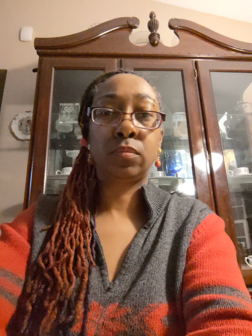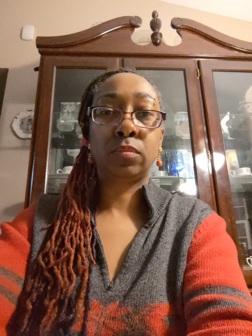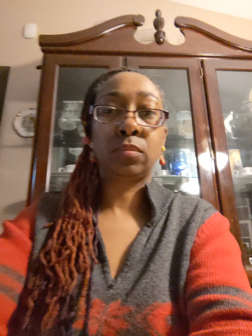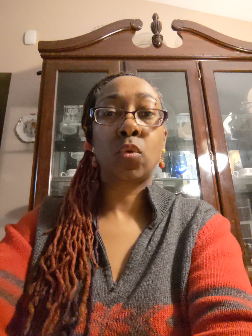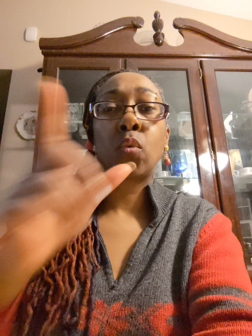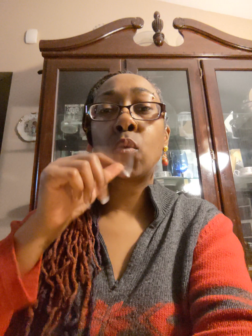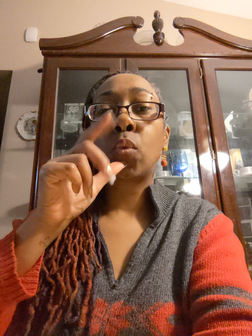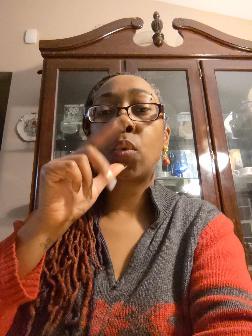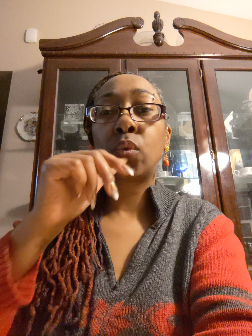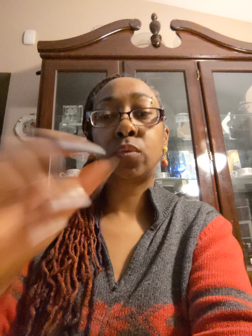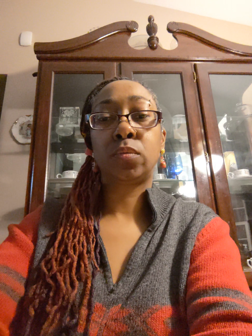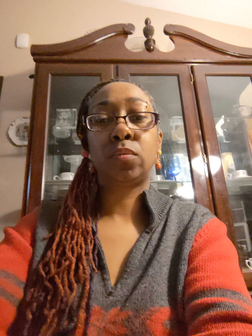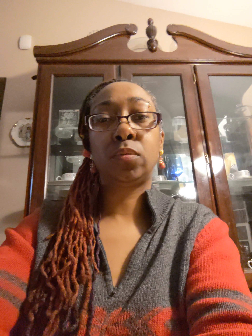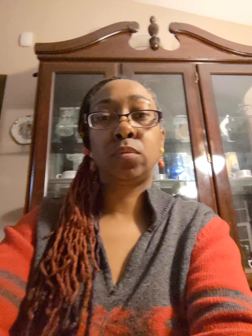who